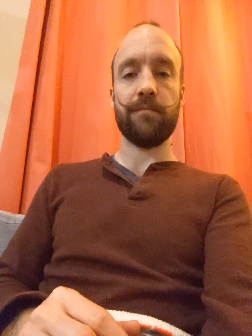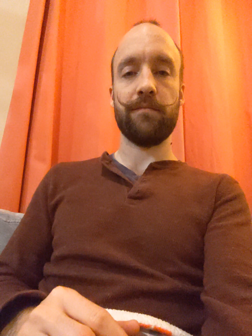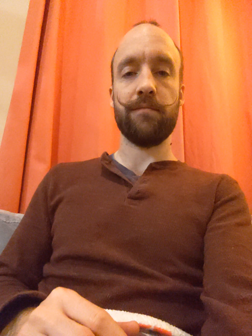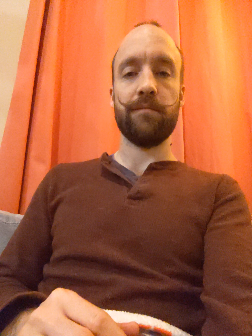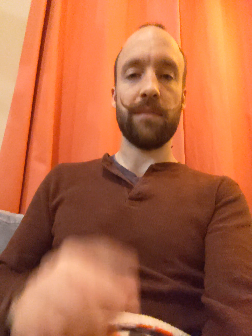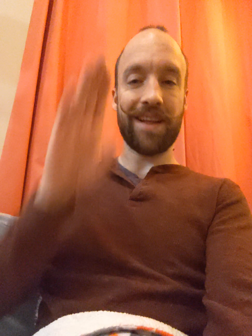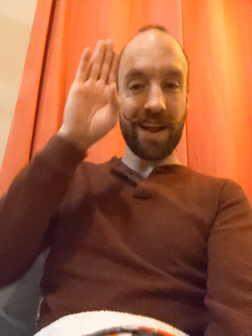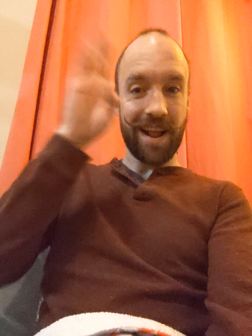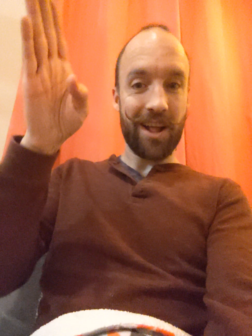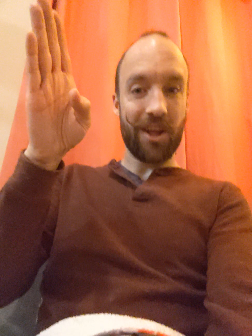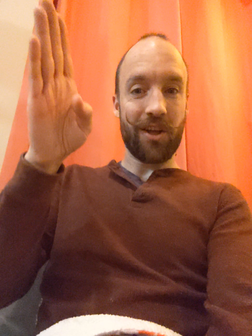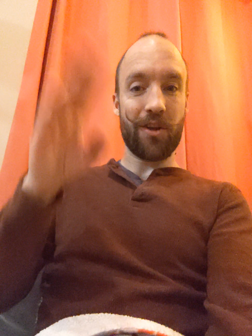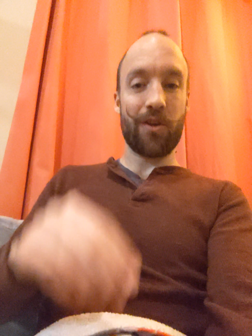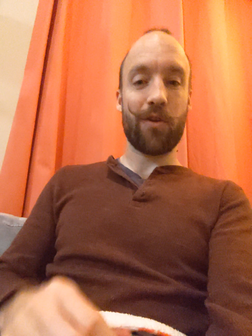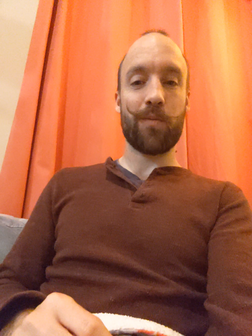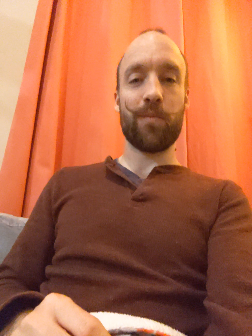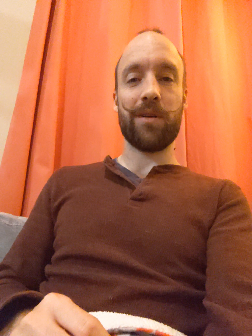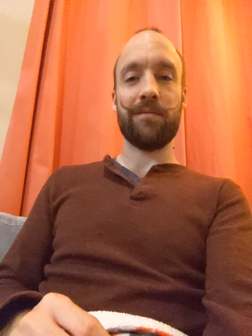hello